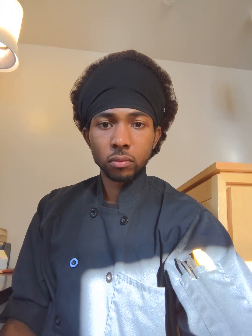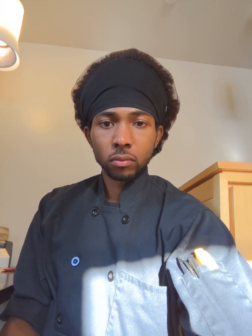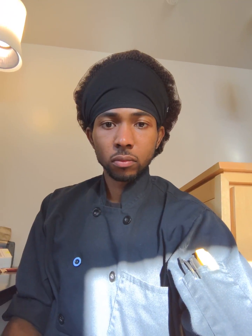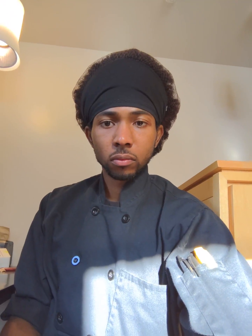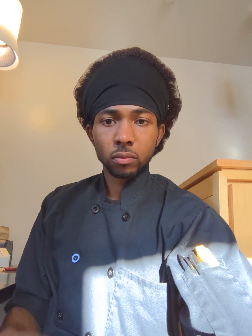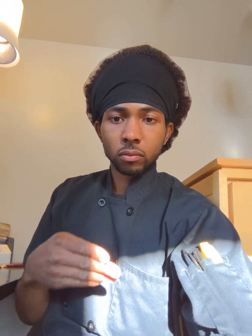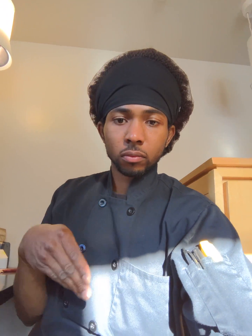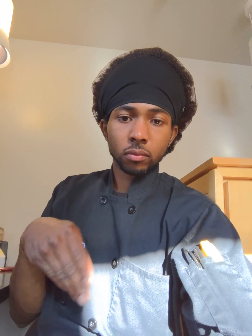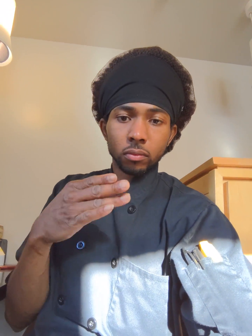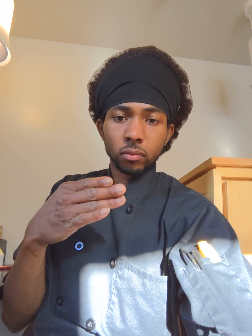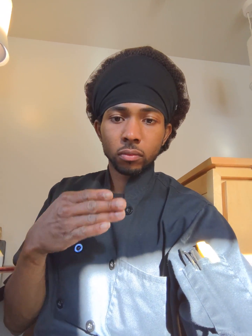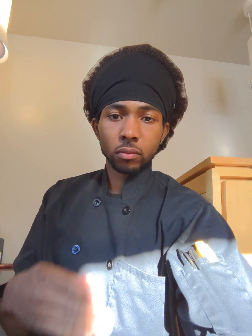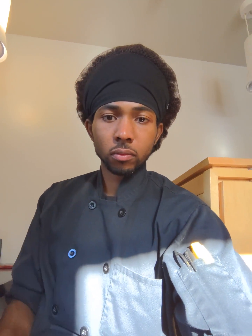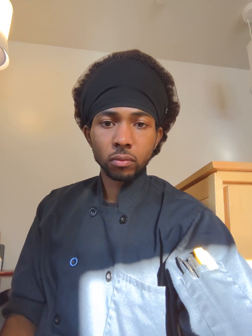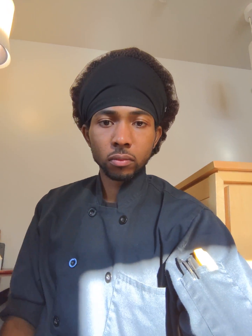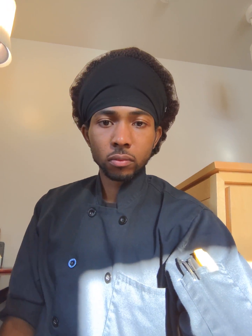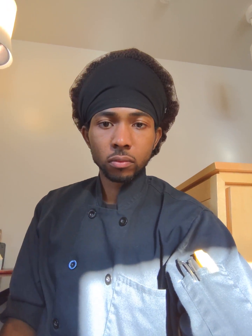kick